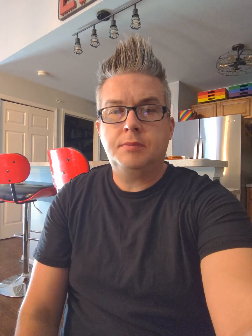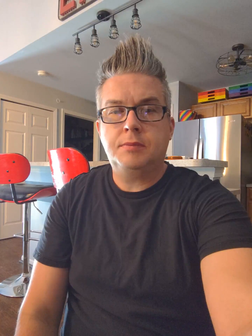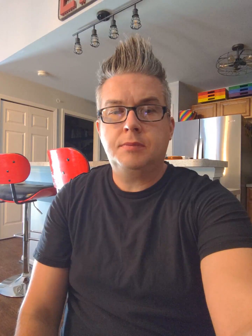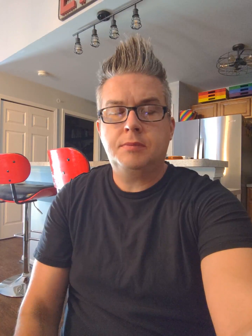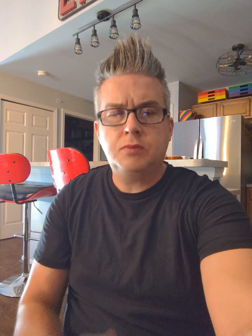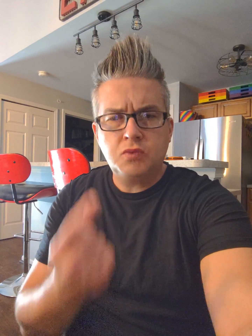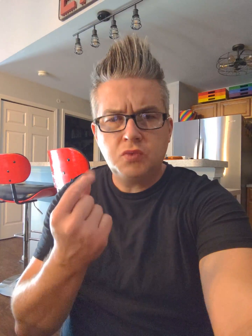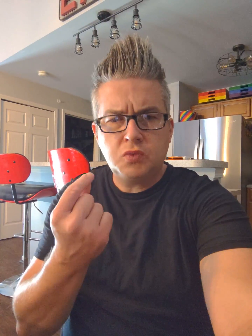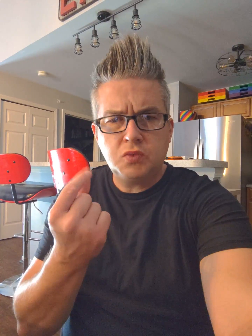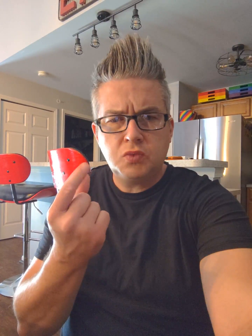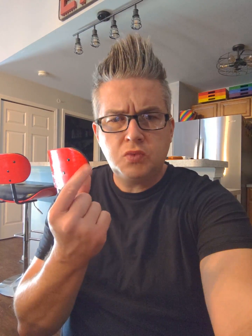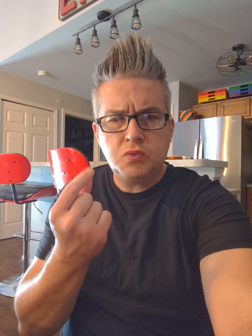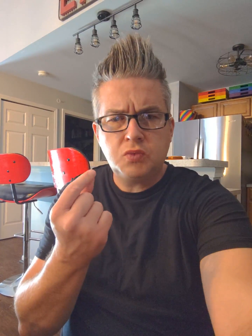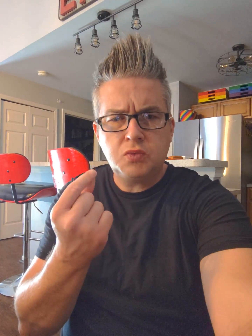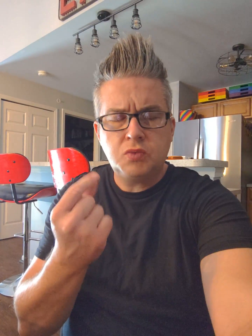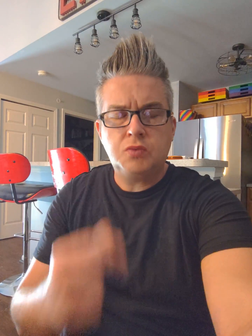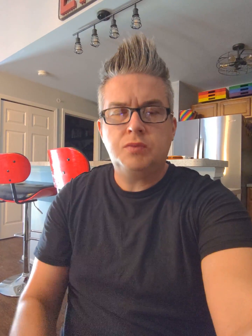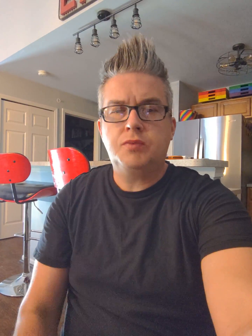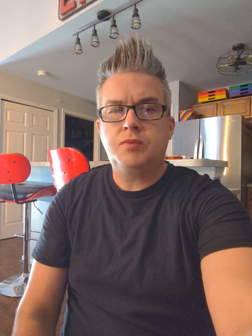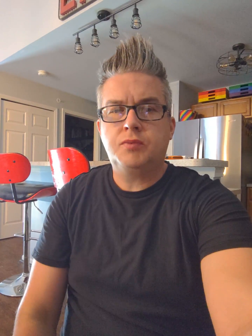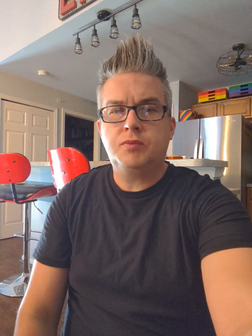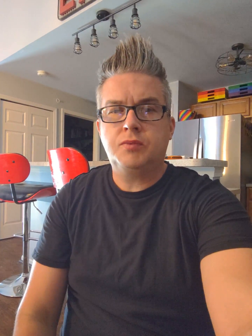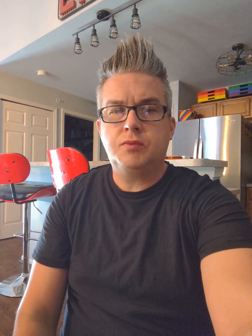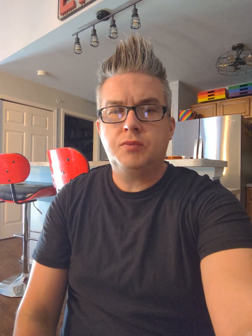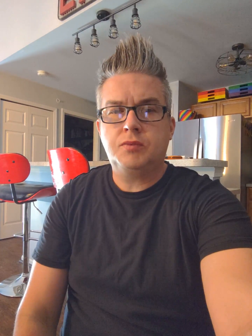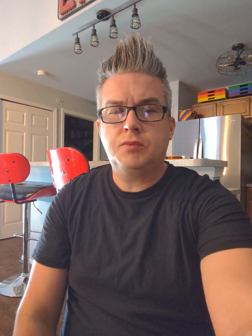do